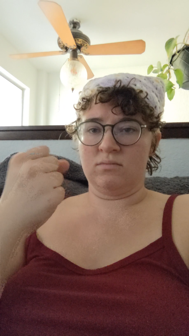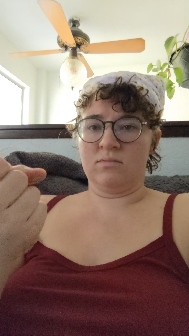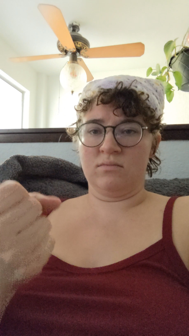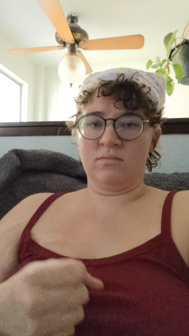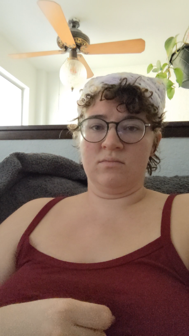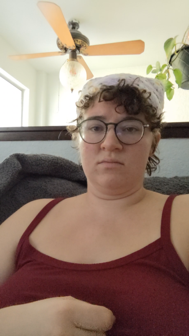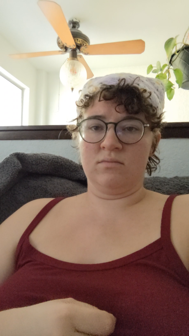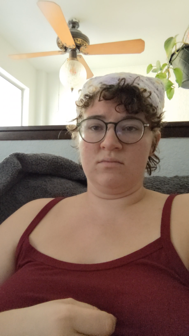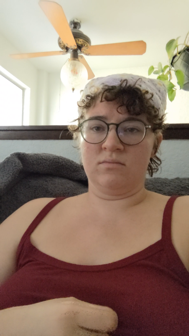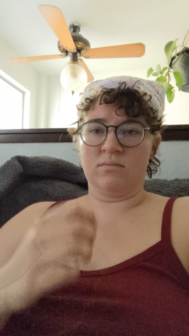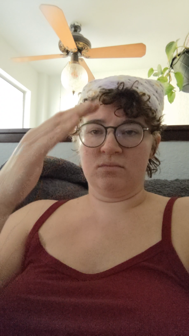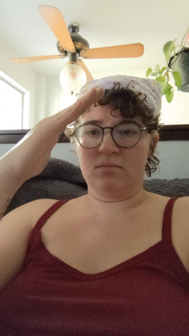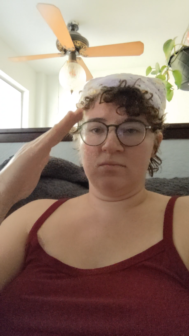roof